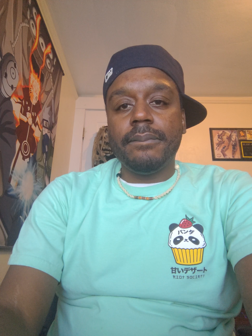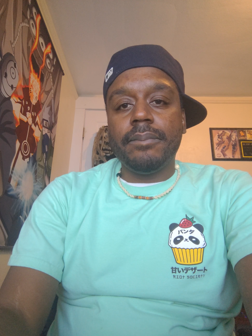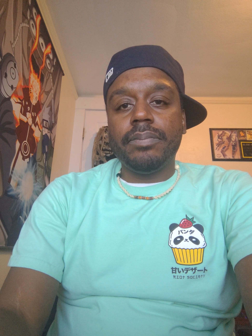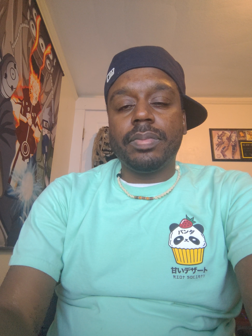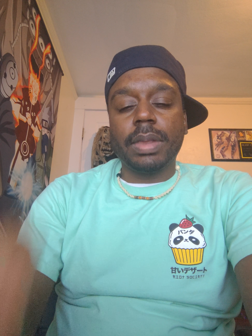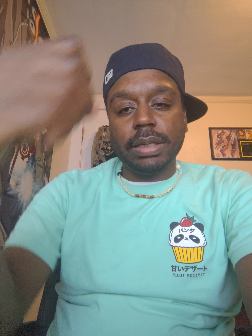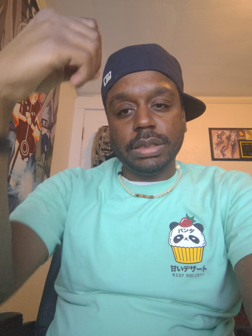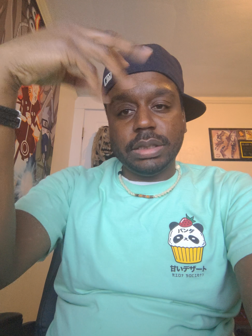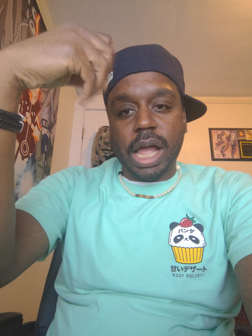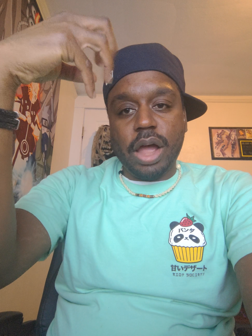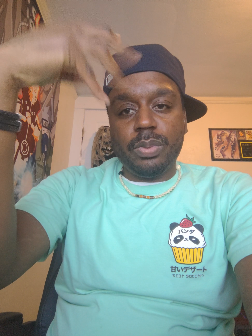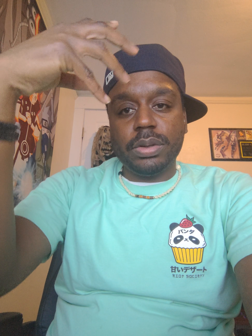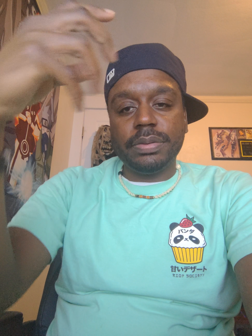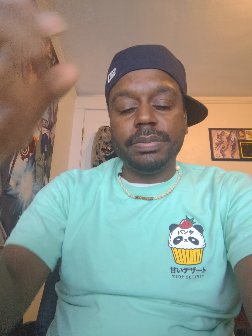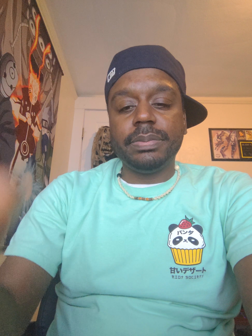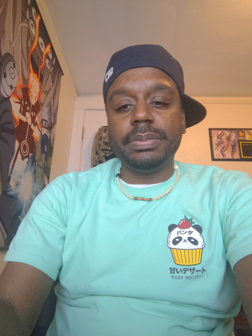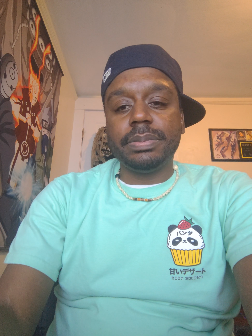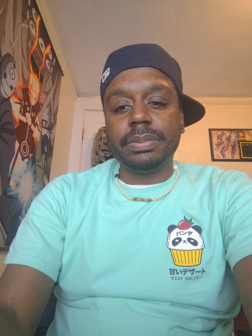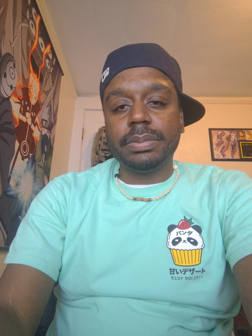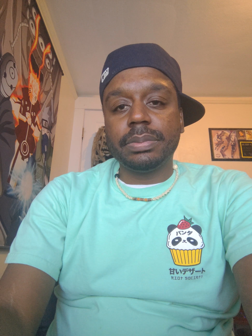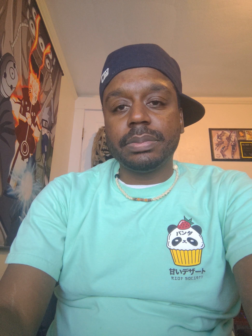shower